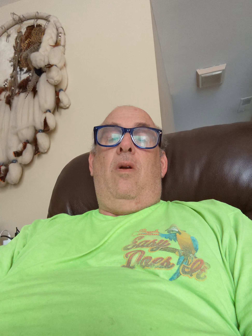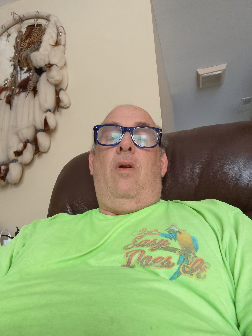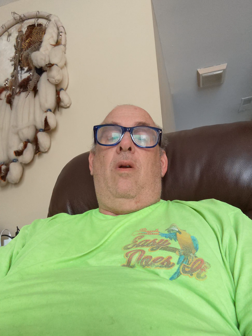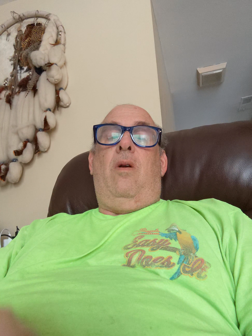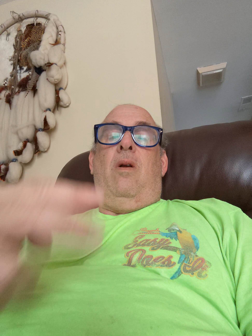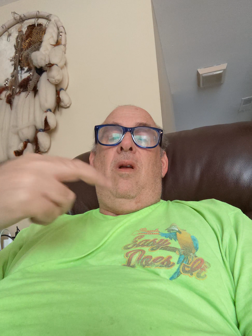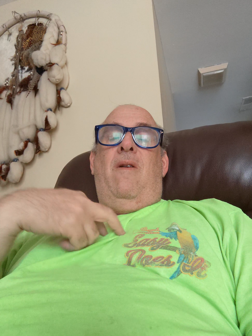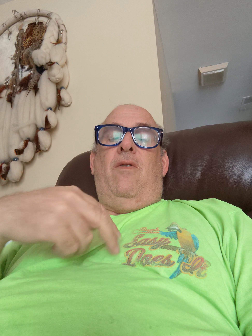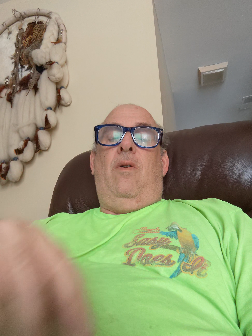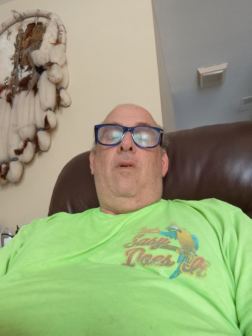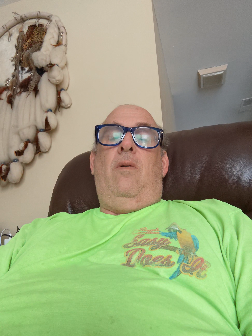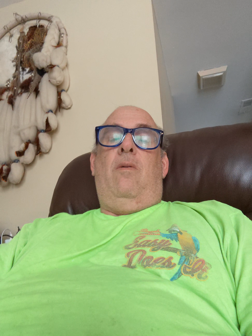have